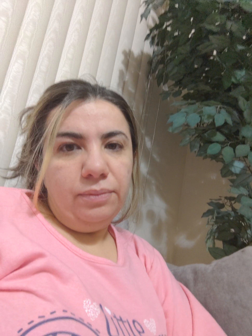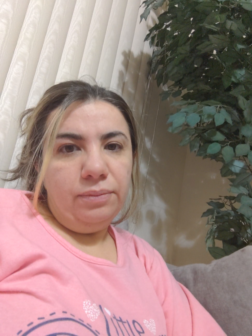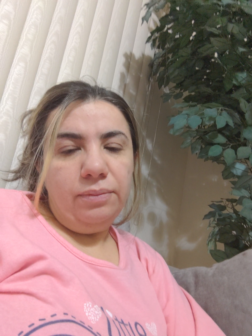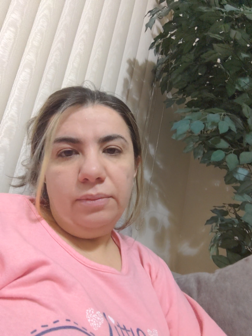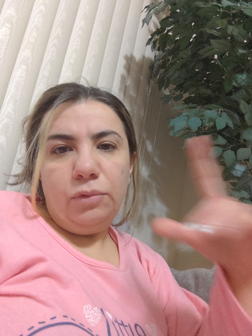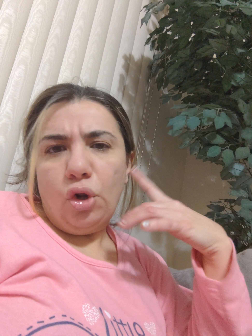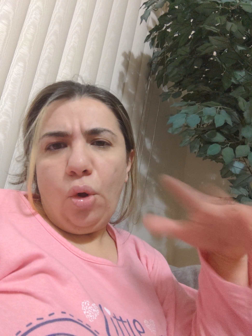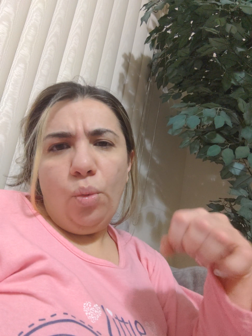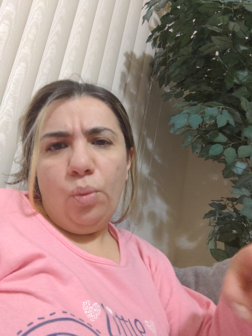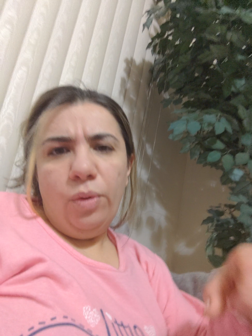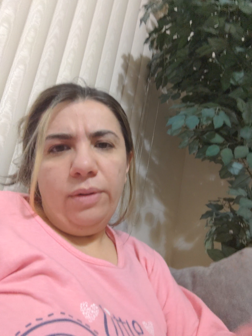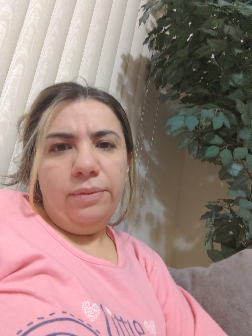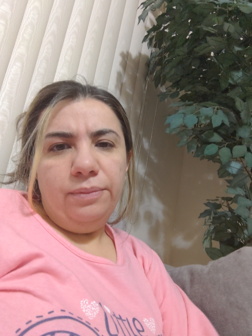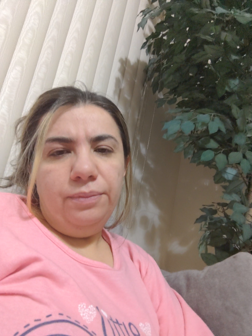loud